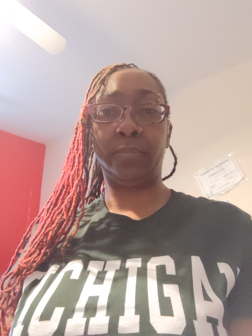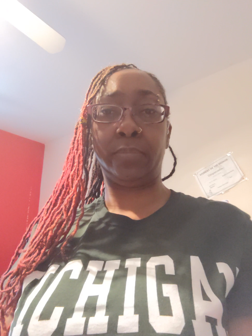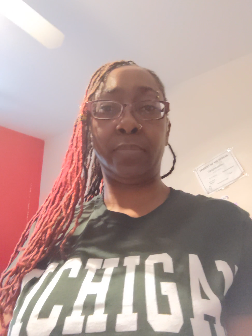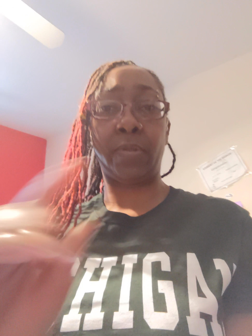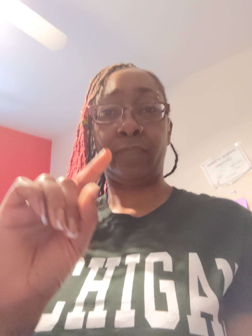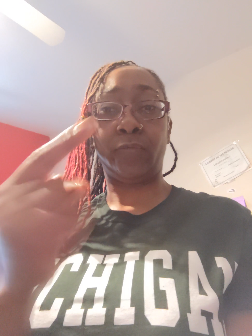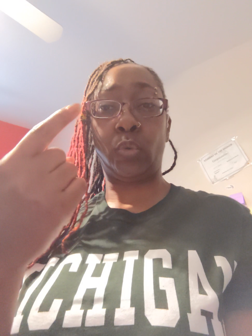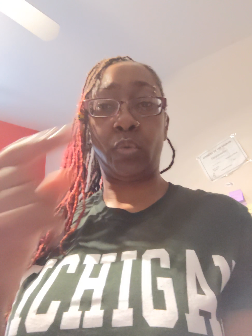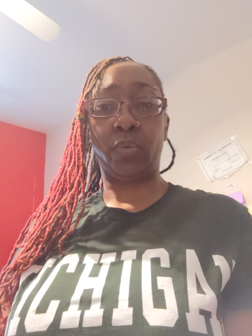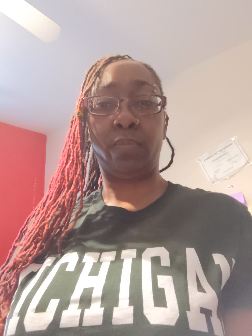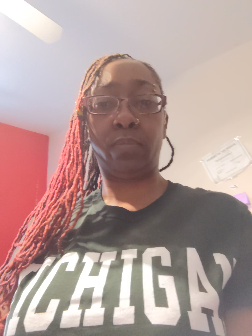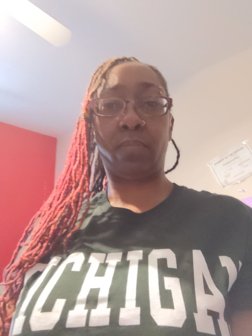first